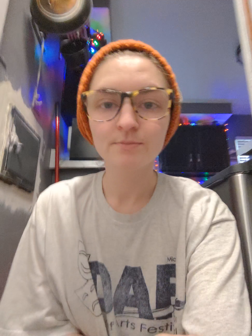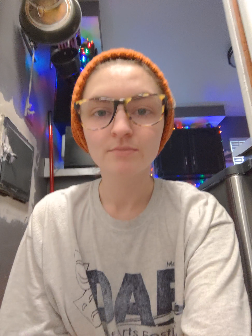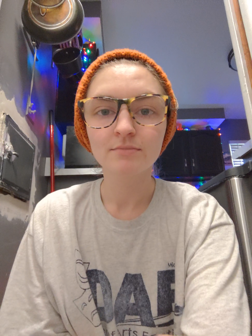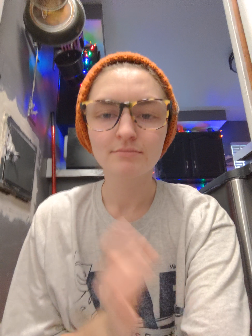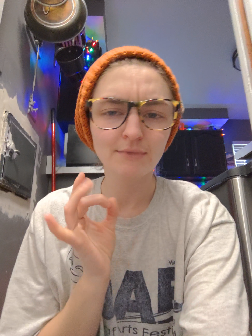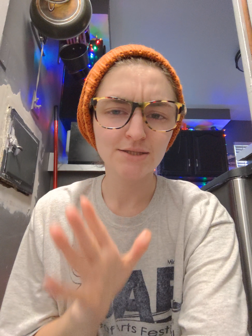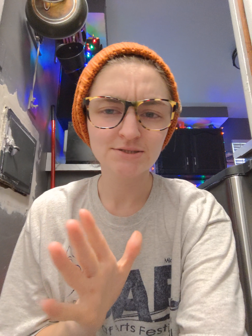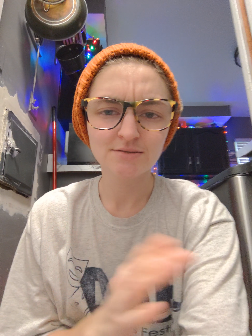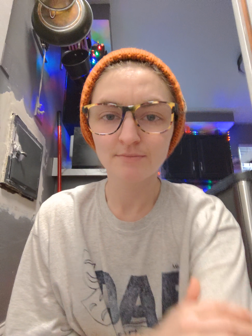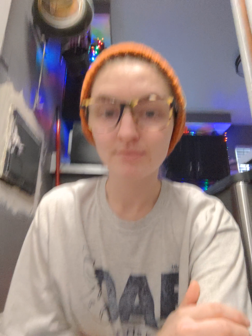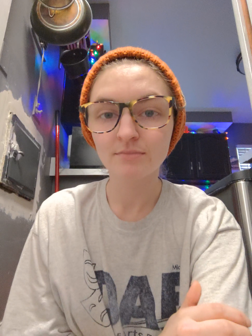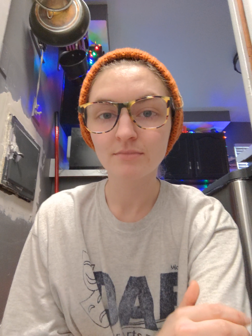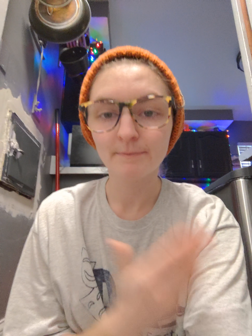hate